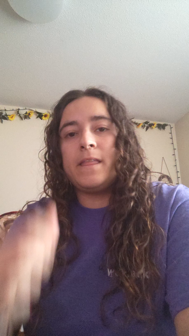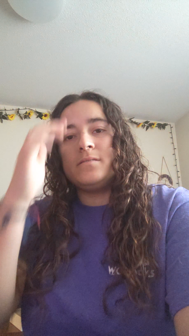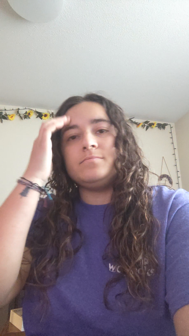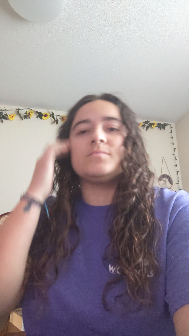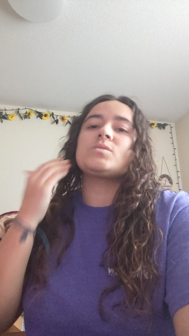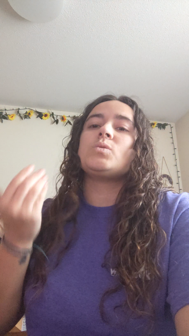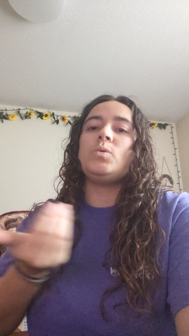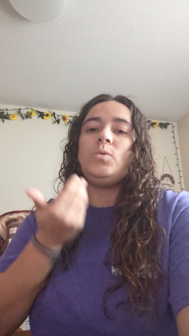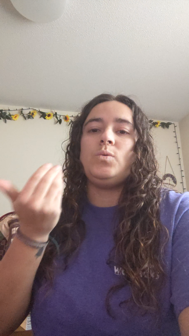new